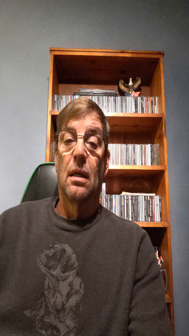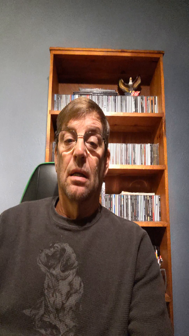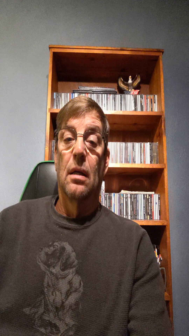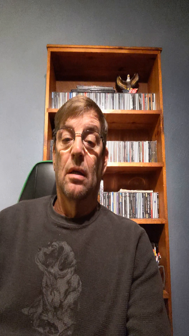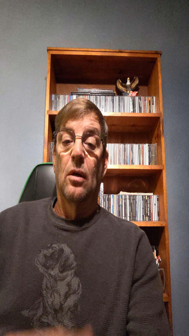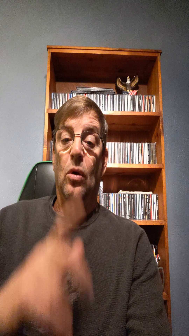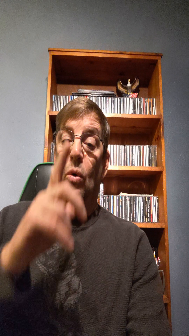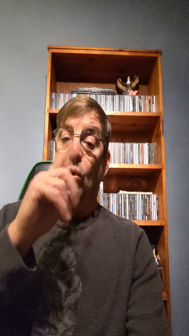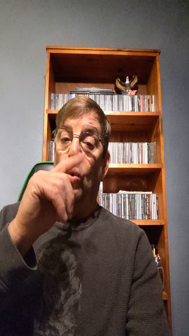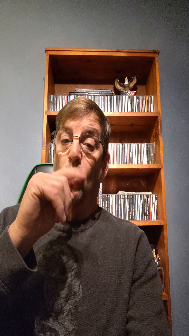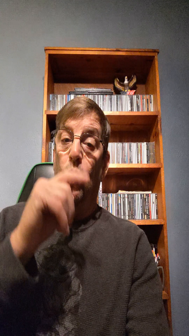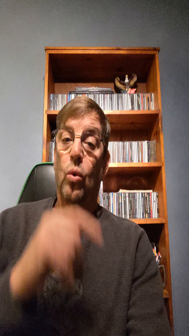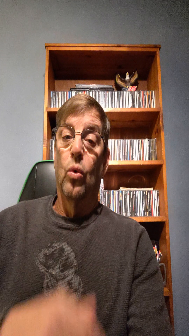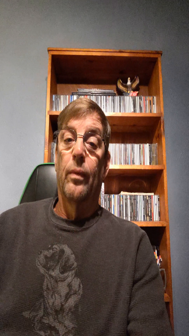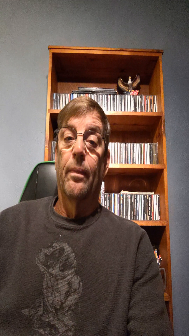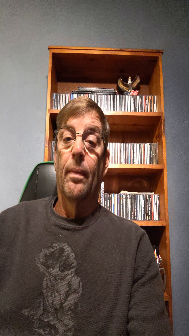who